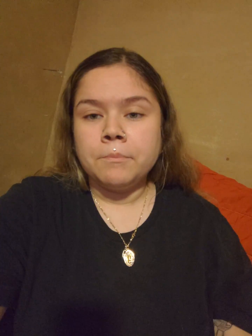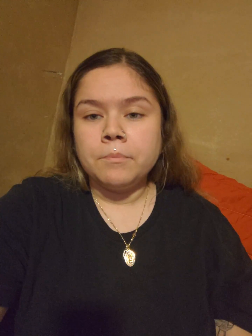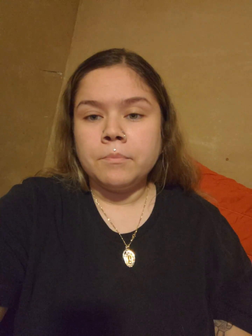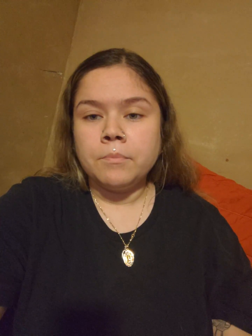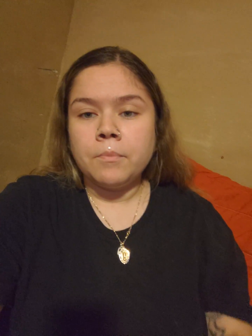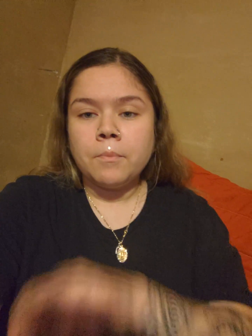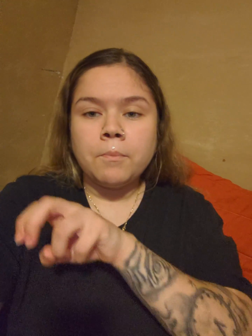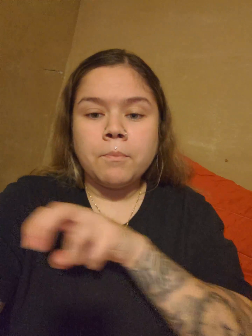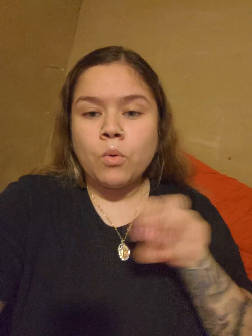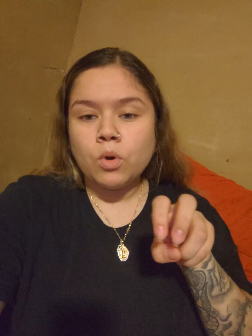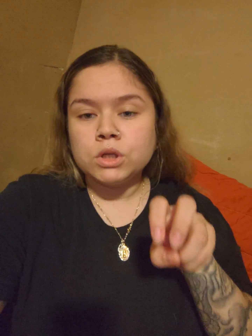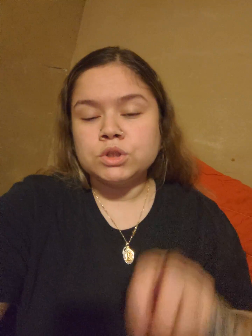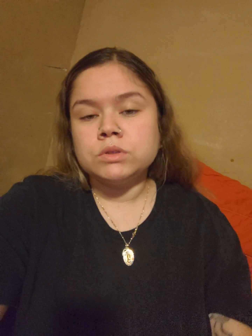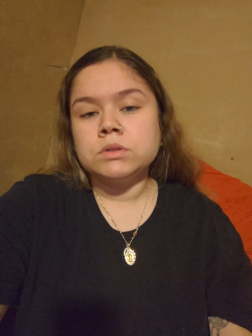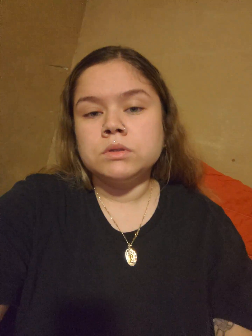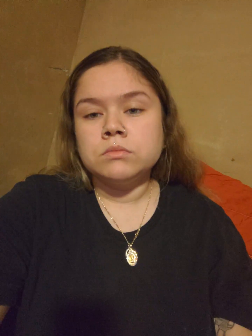porch